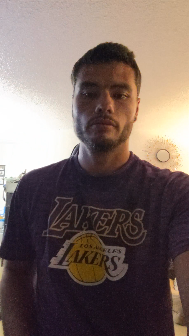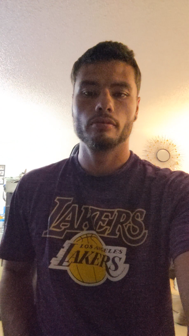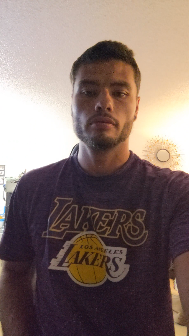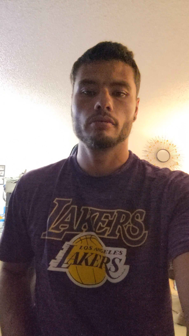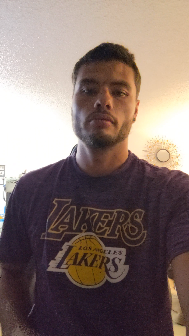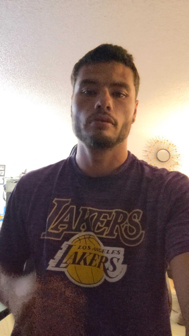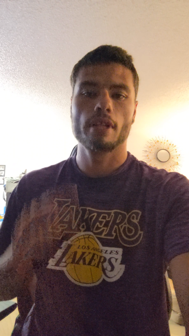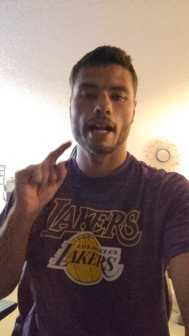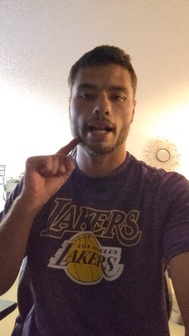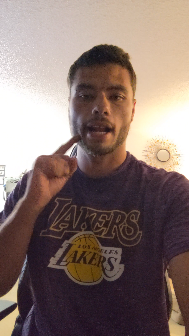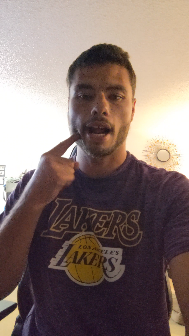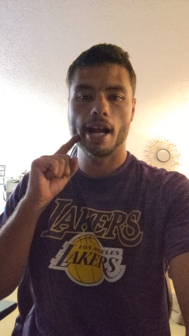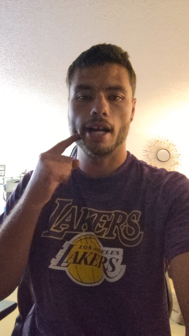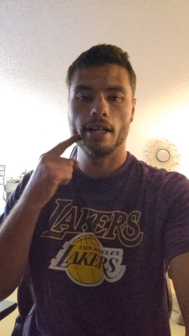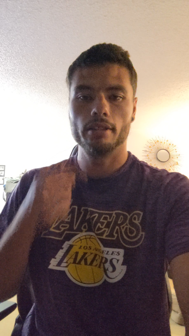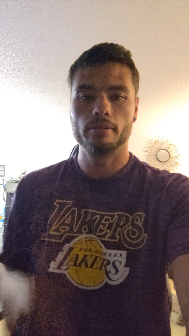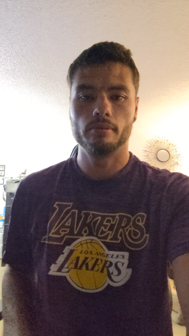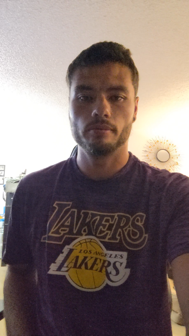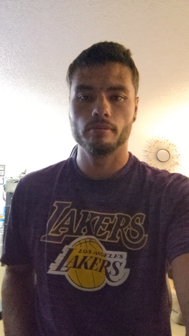candy